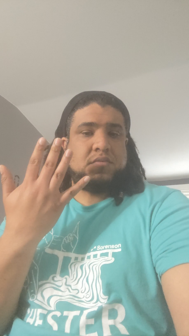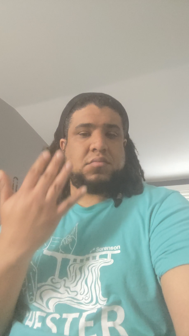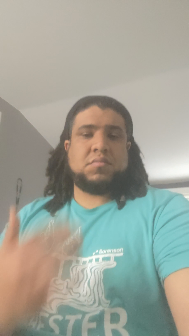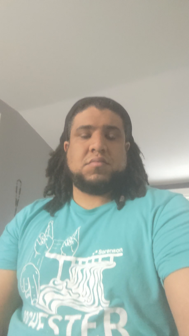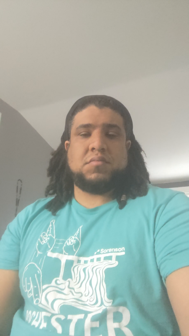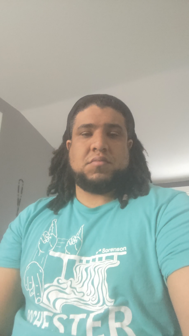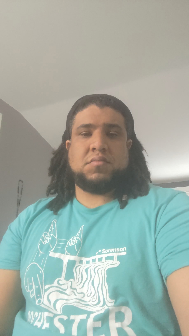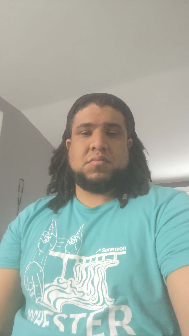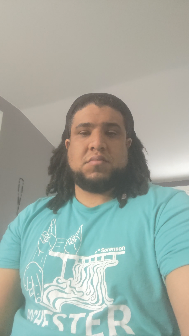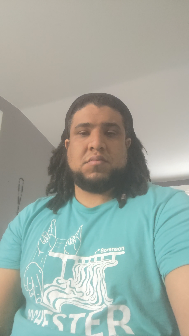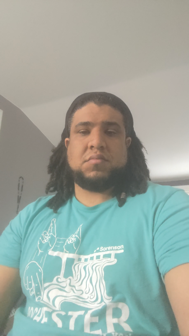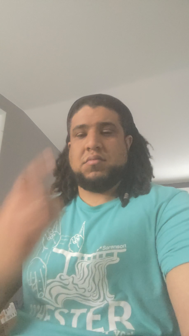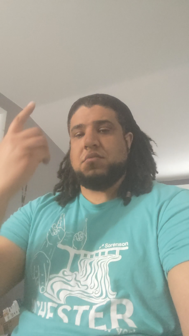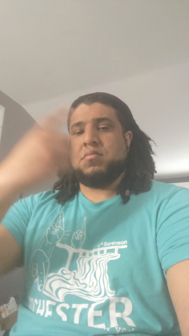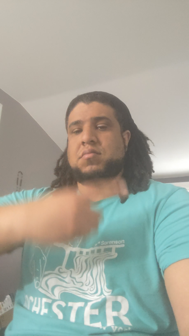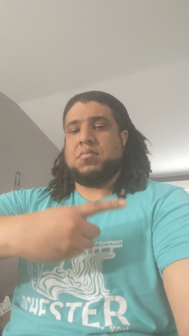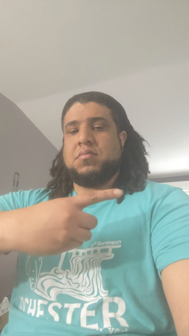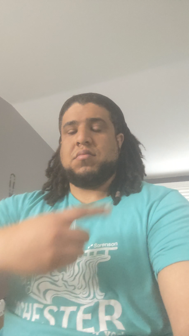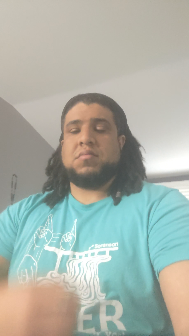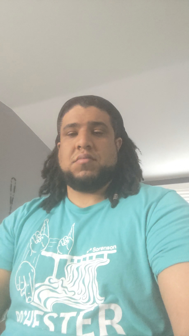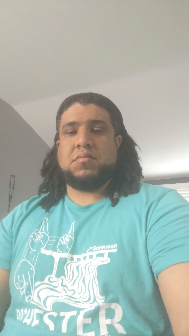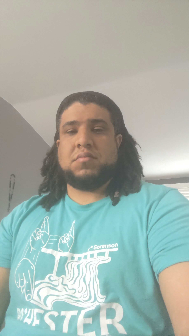day